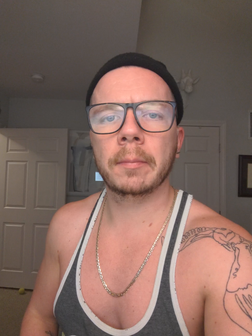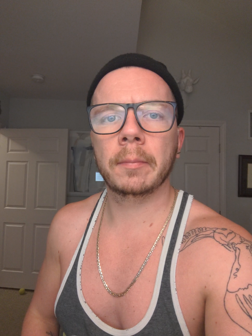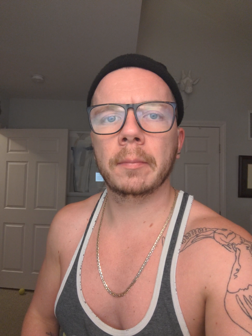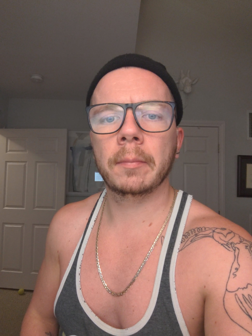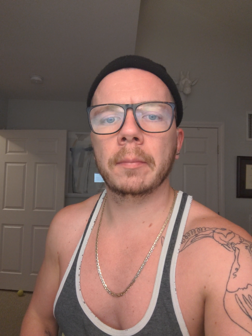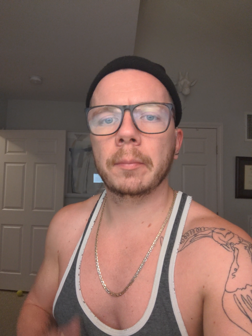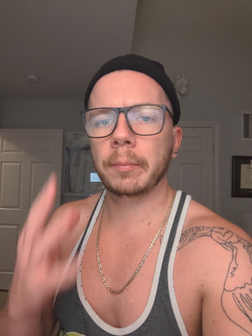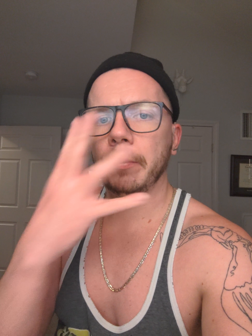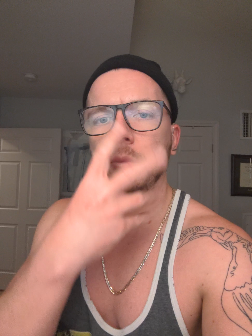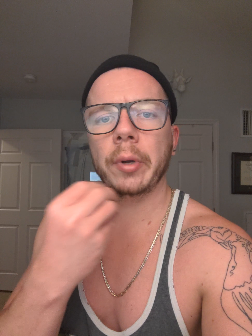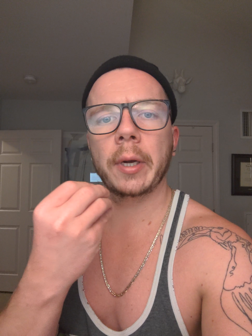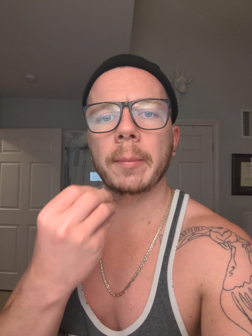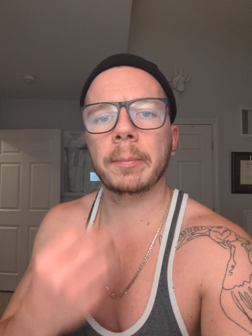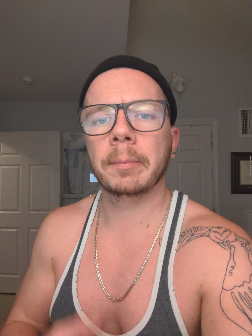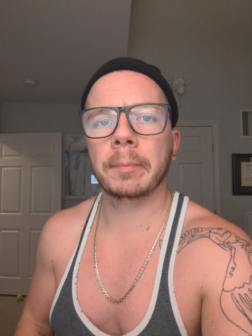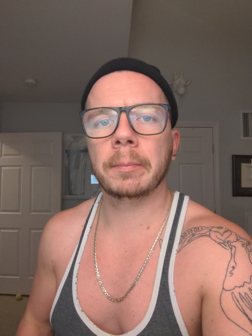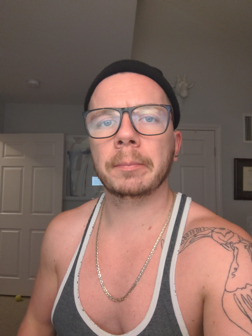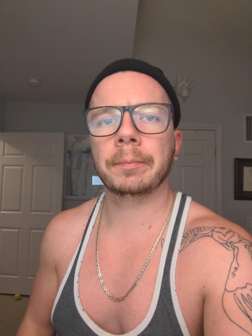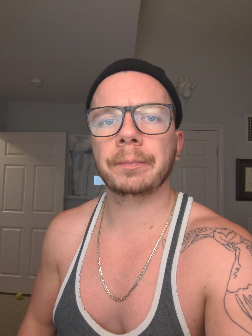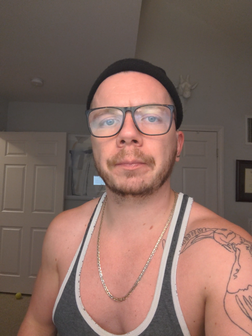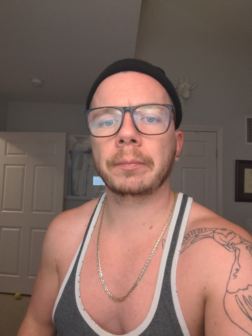pretty